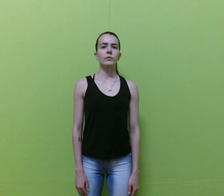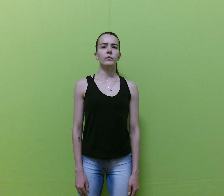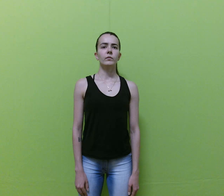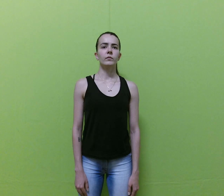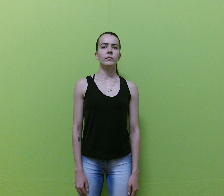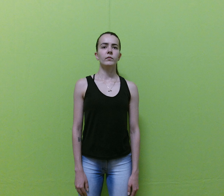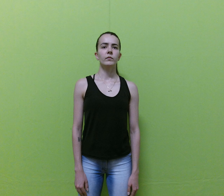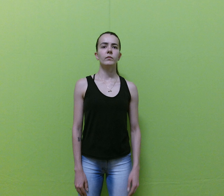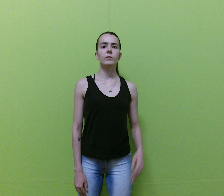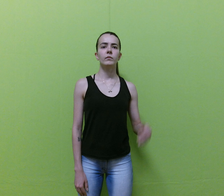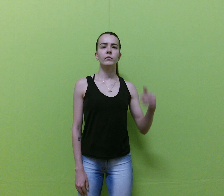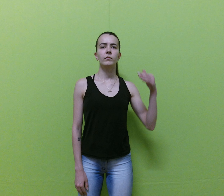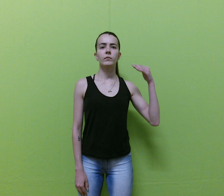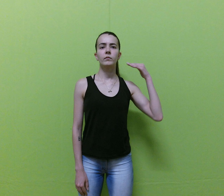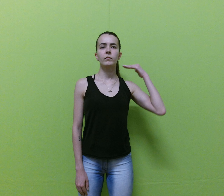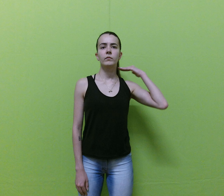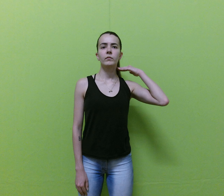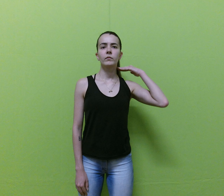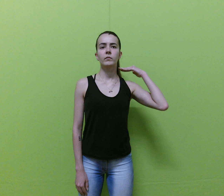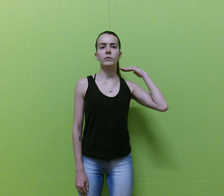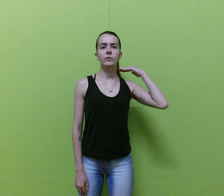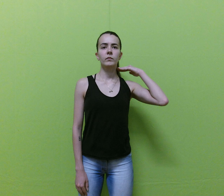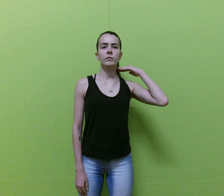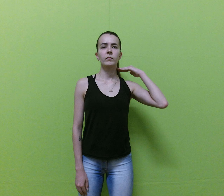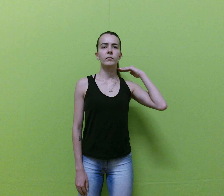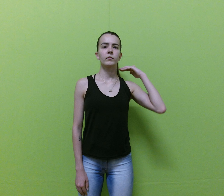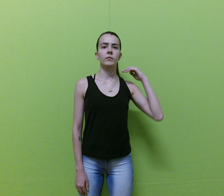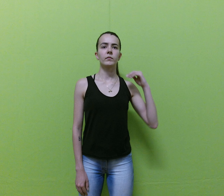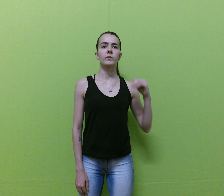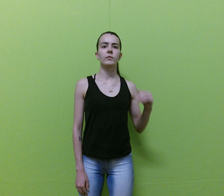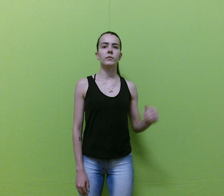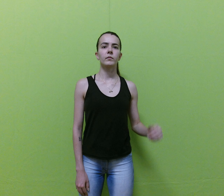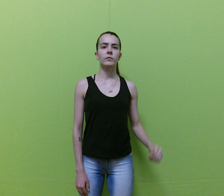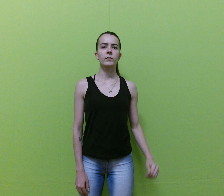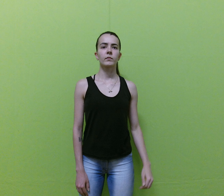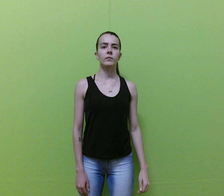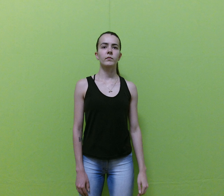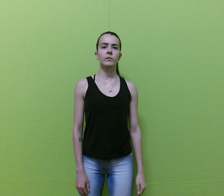banco